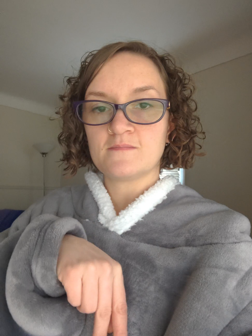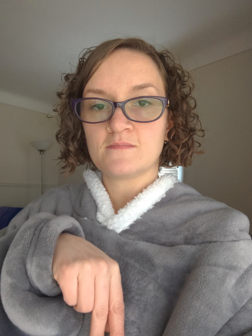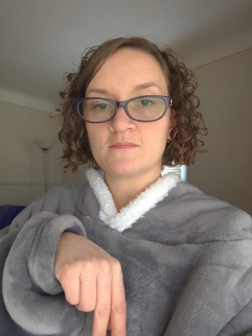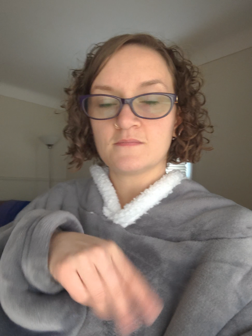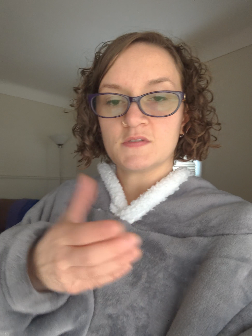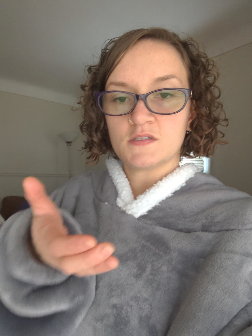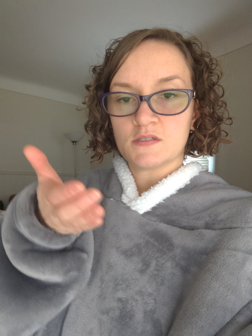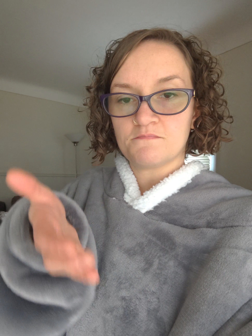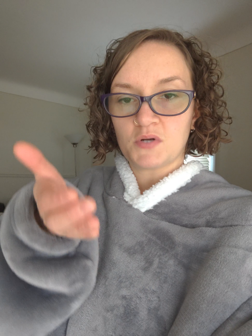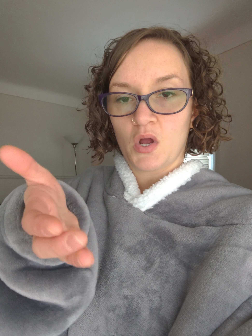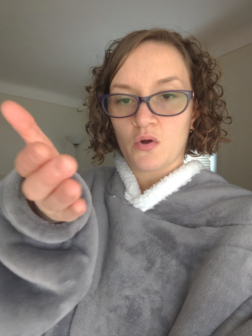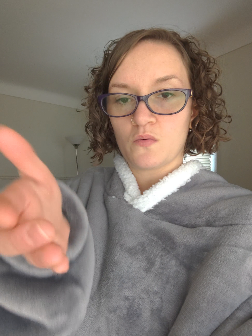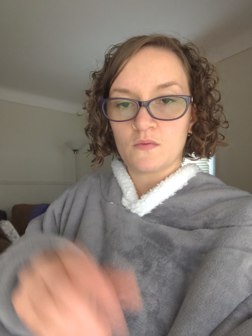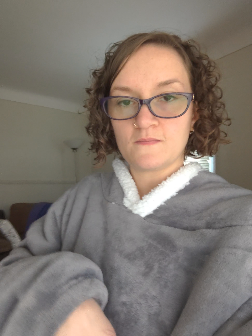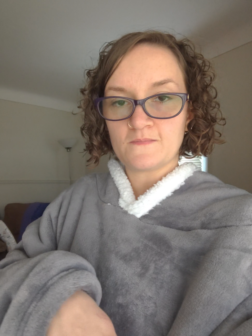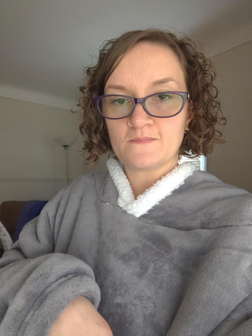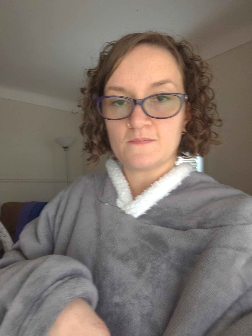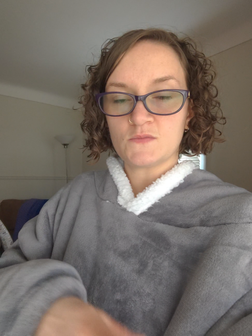boat